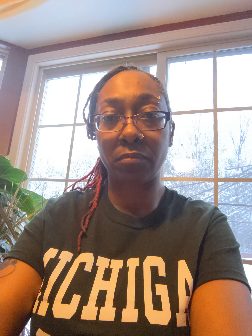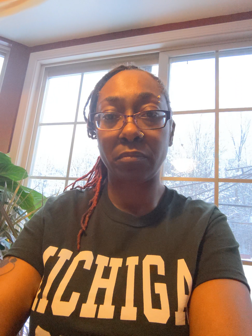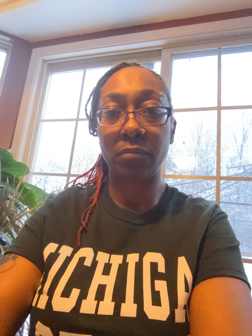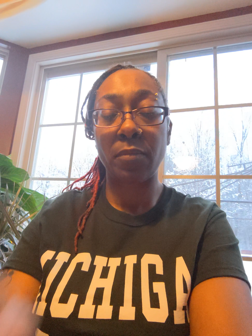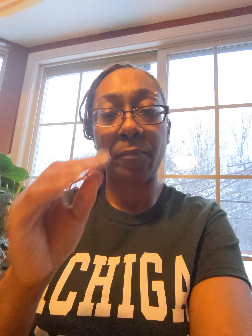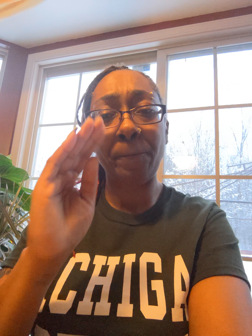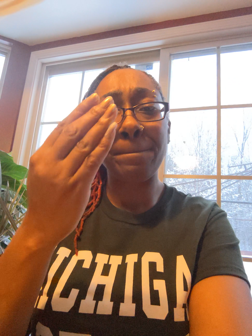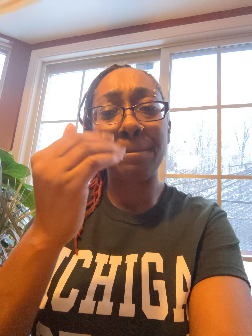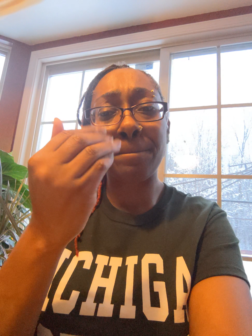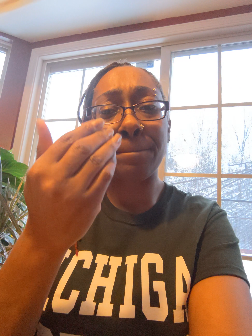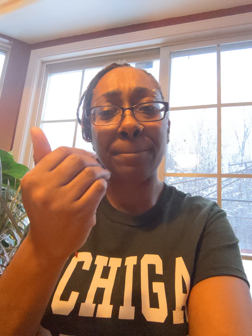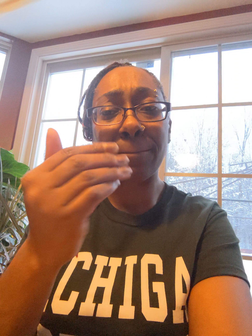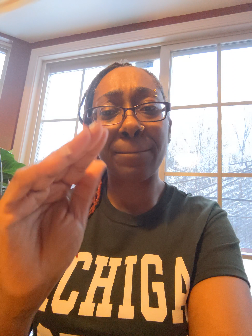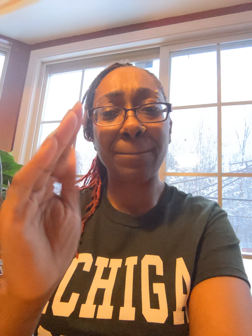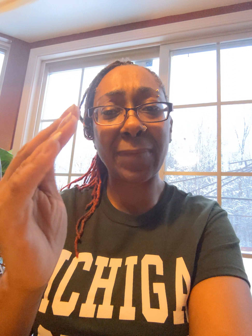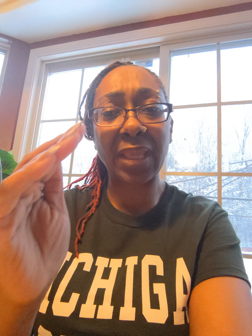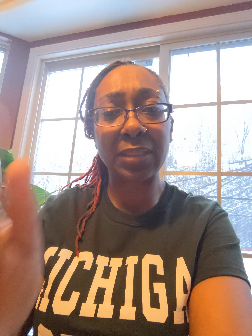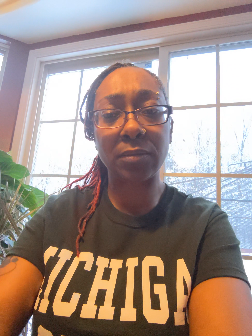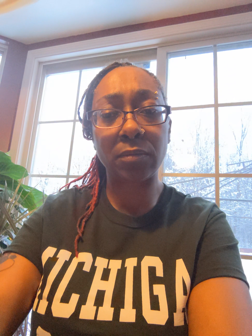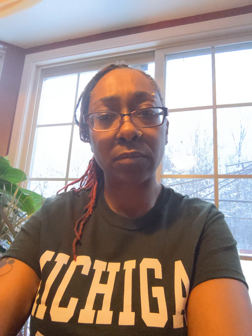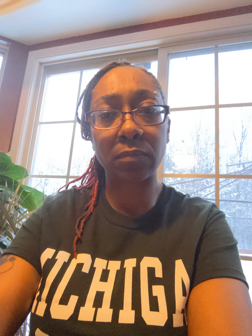mitten